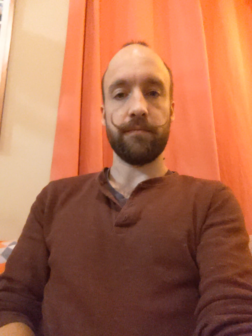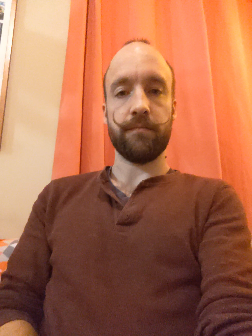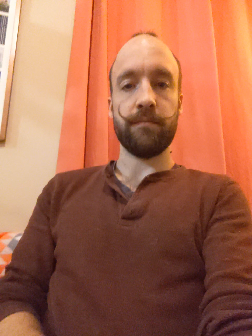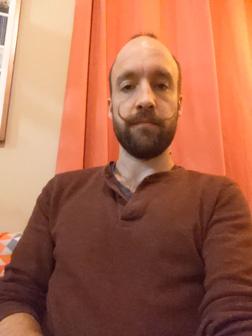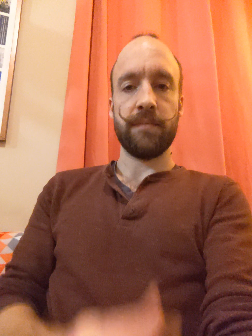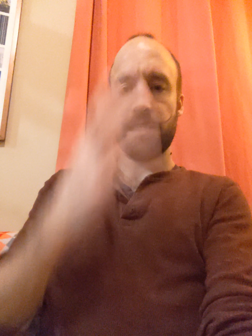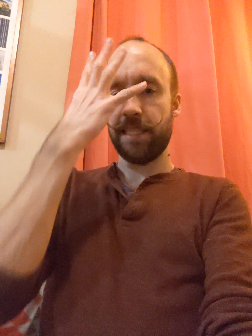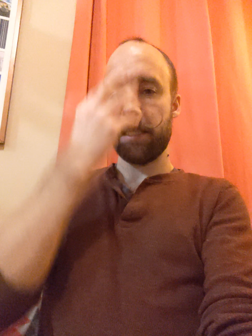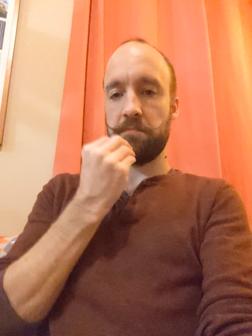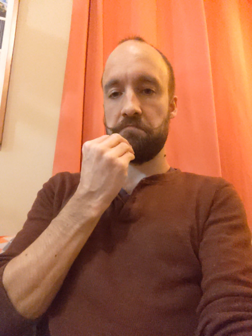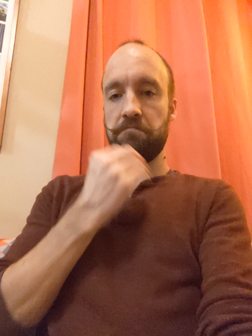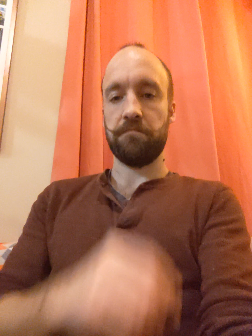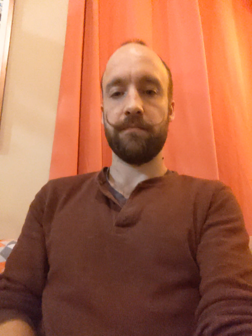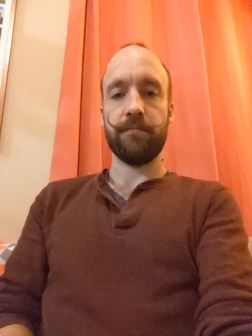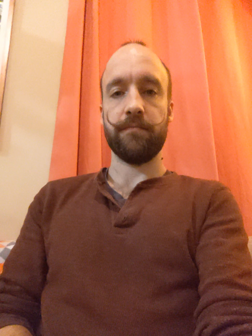sleep